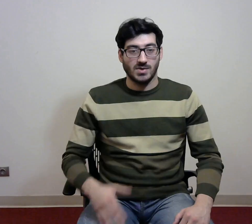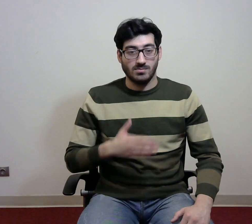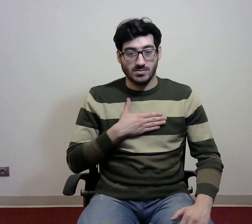mən